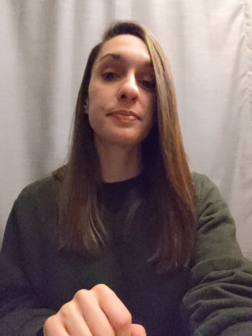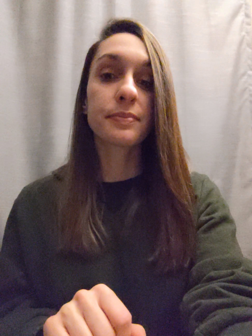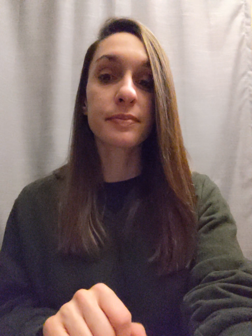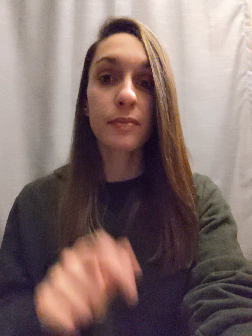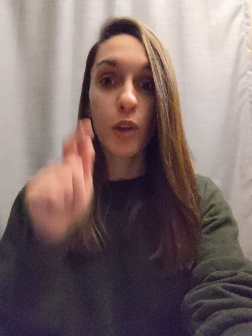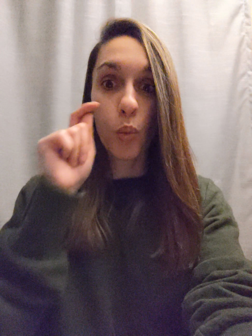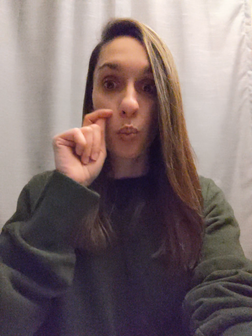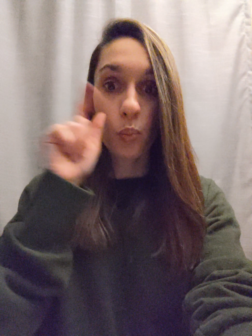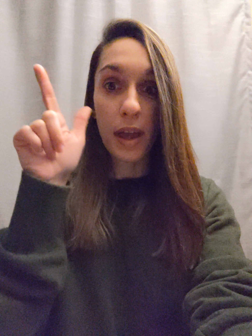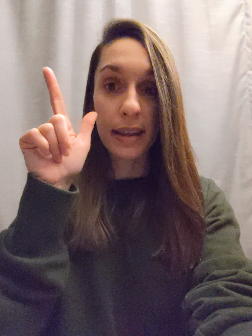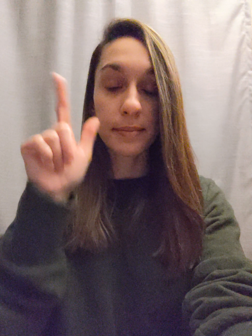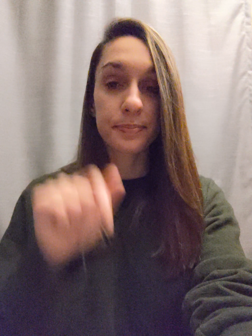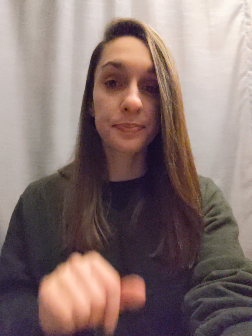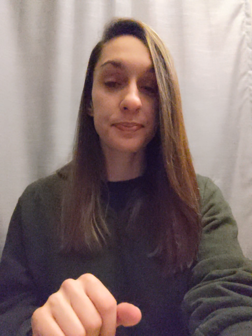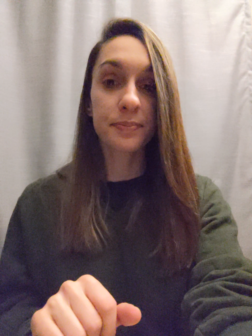awake